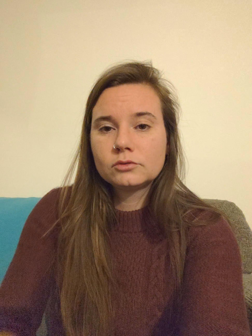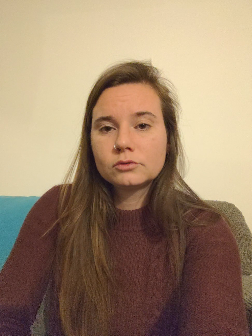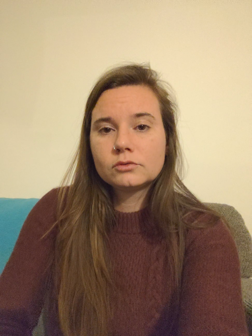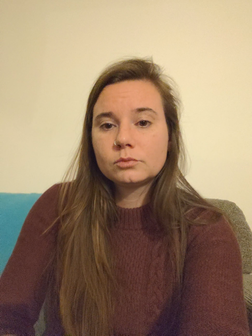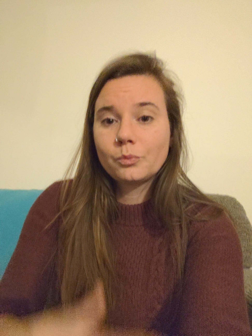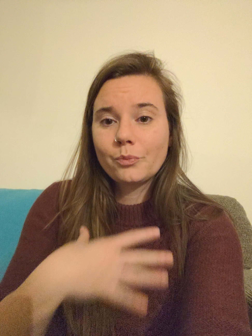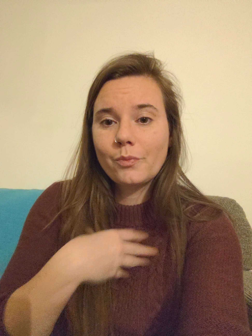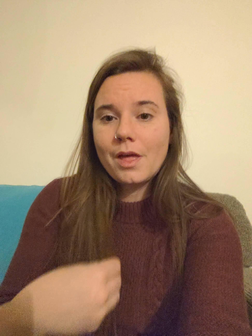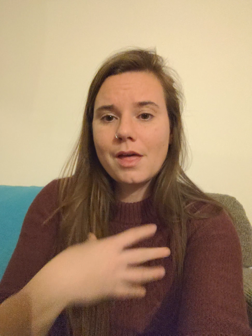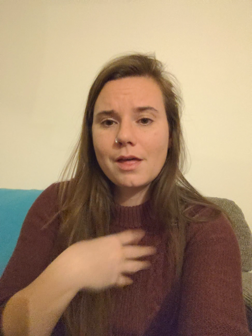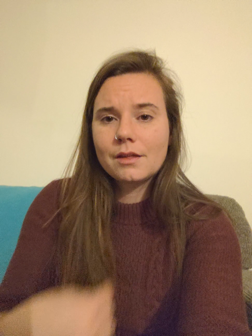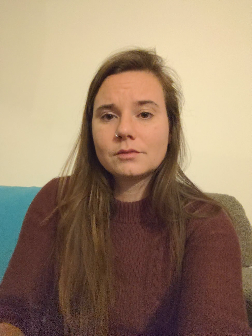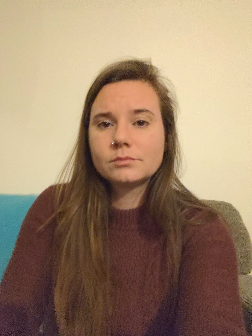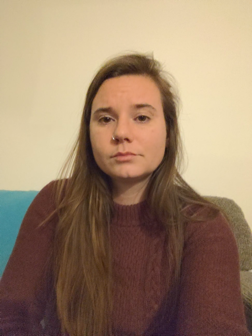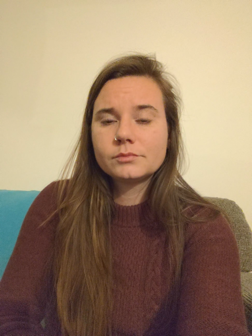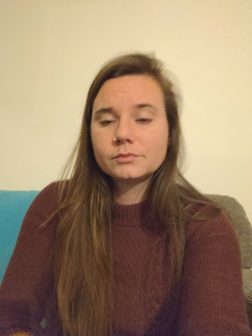white